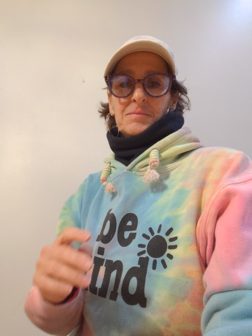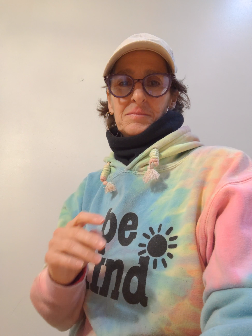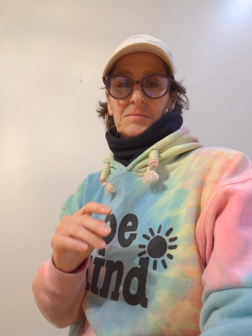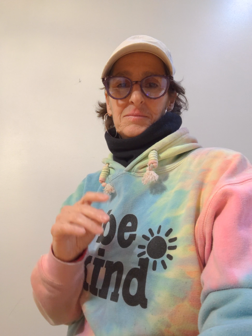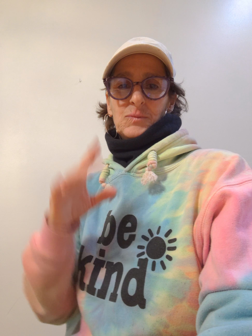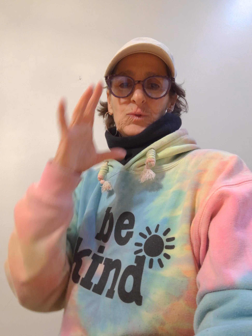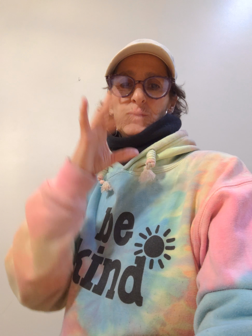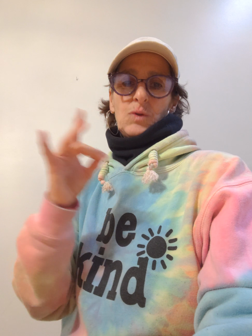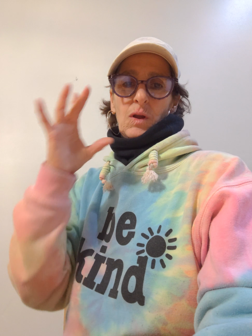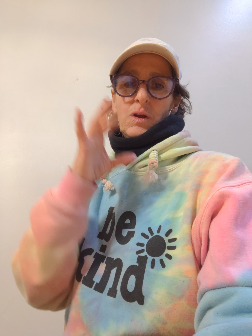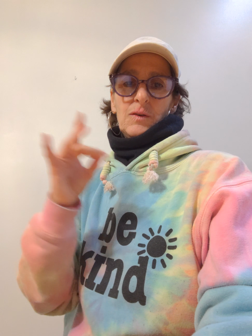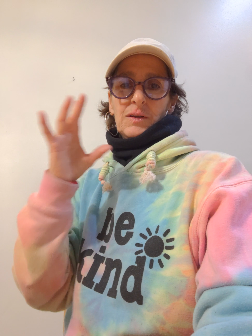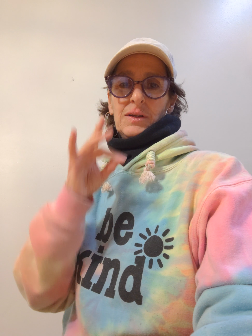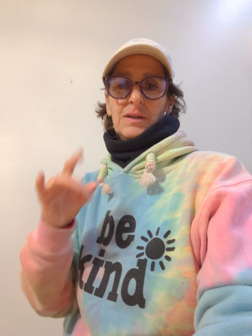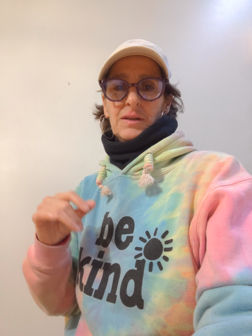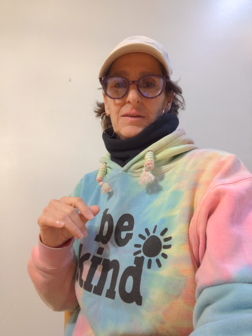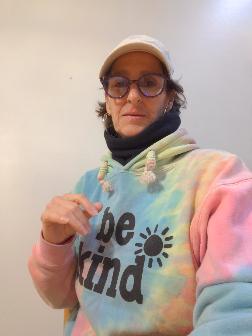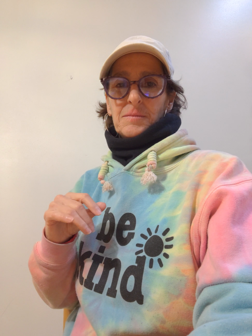story